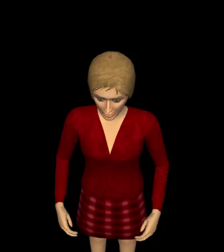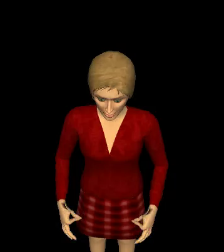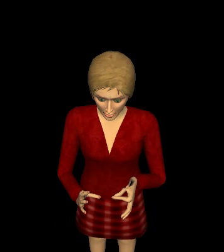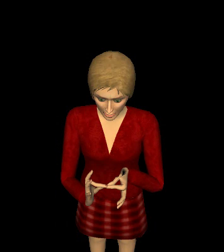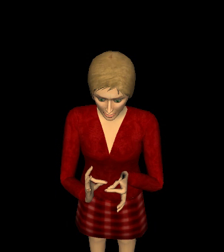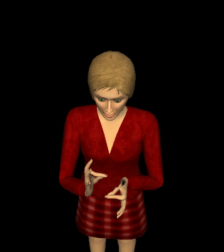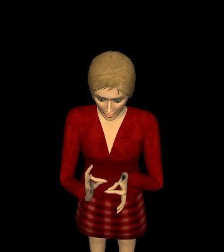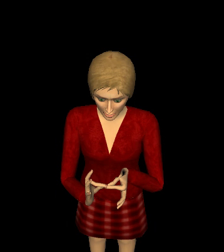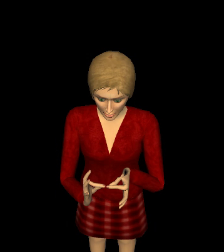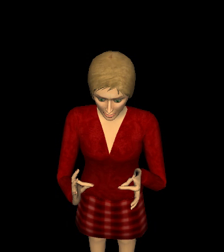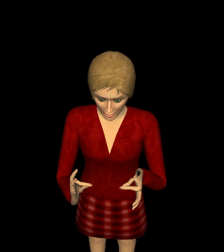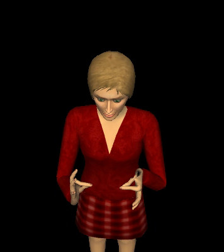حجم